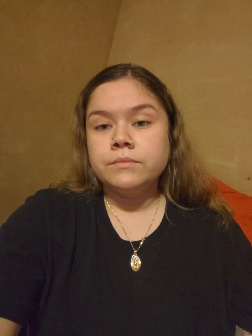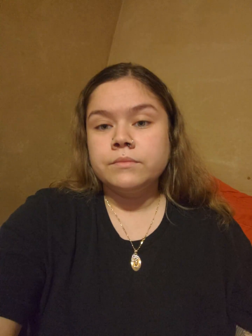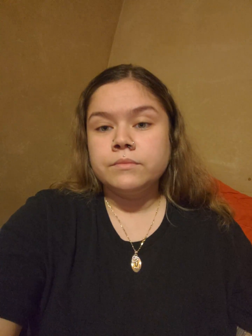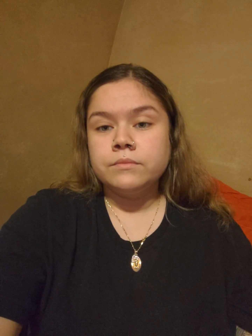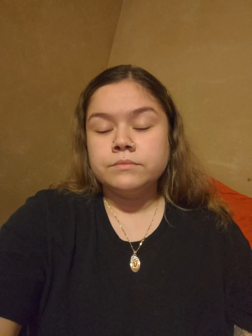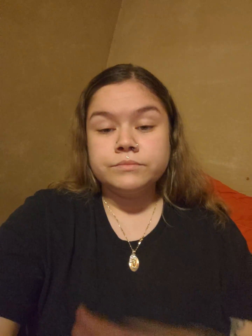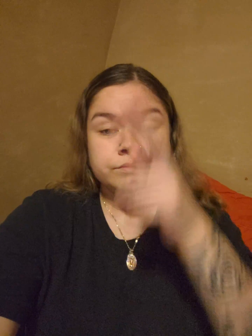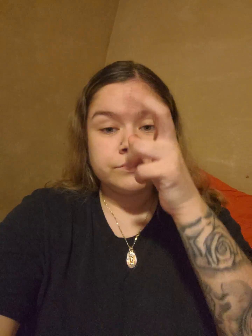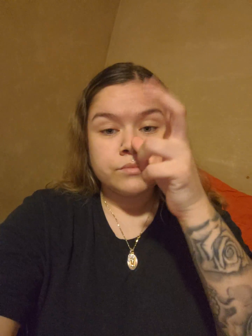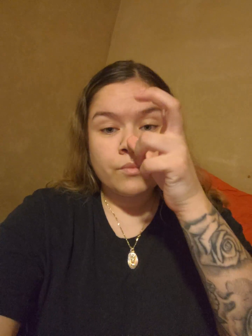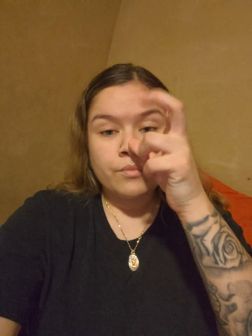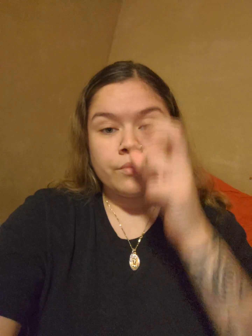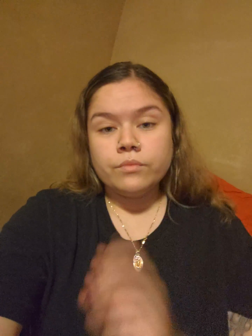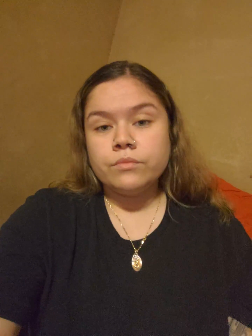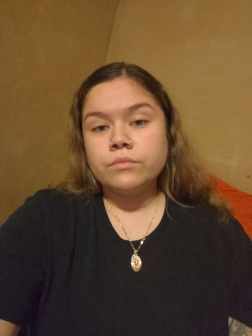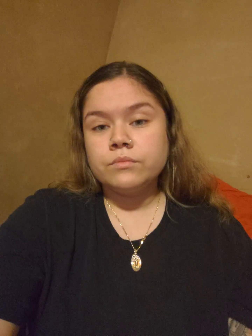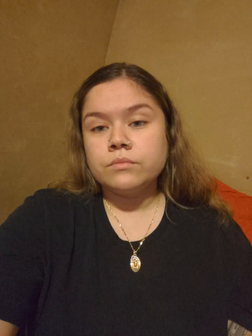ant